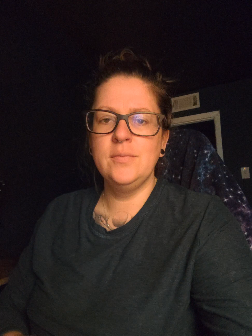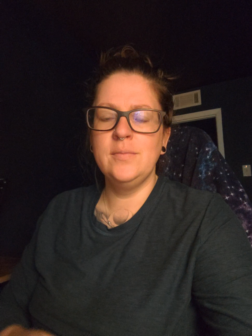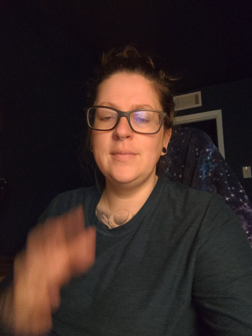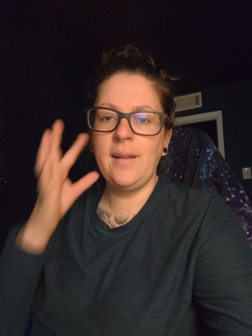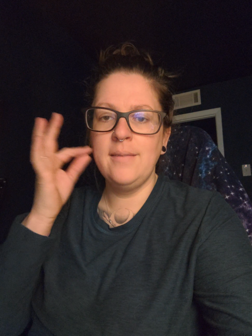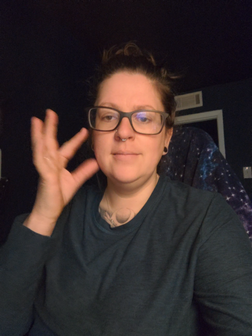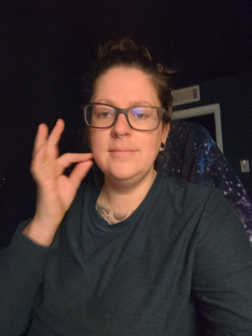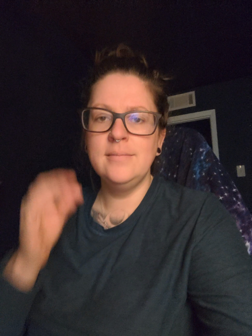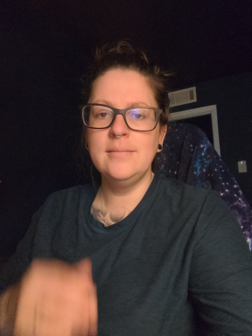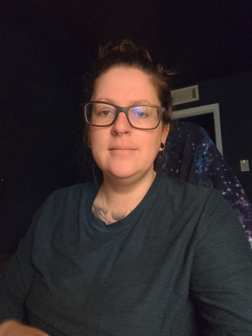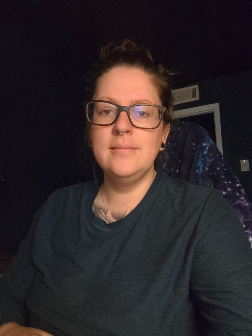cat